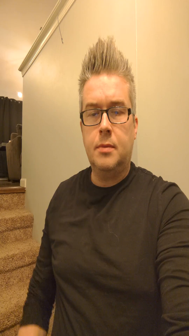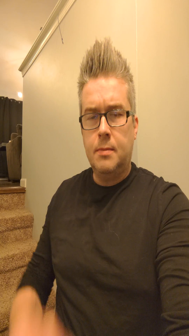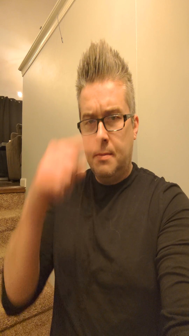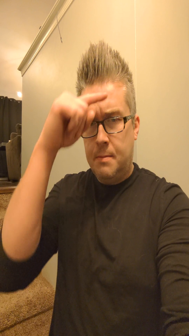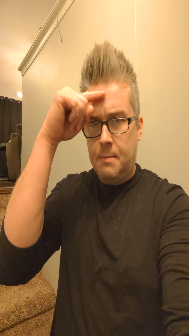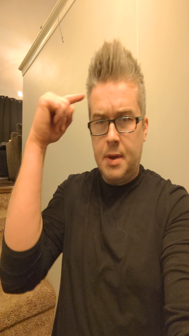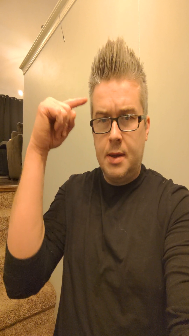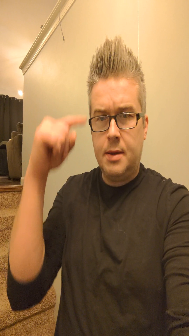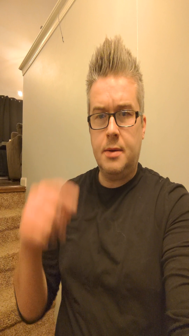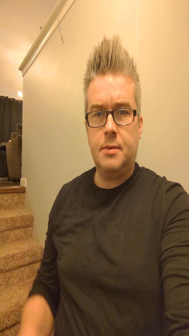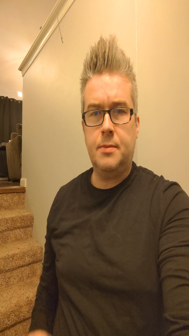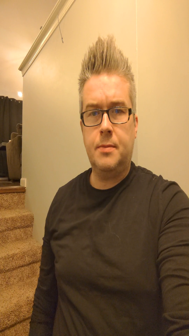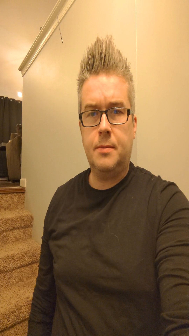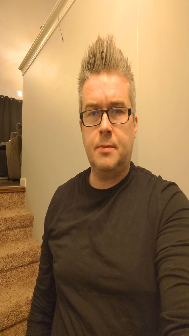black